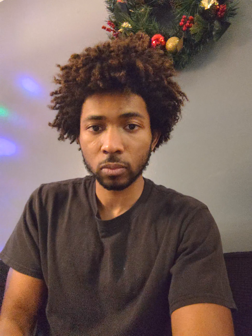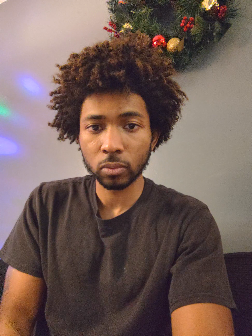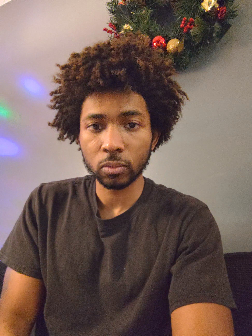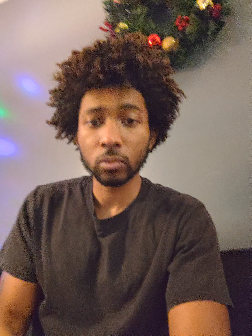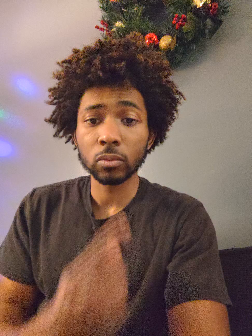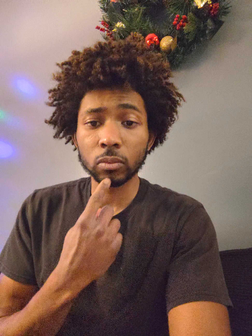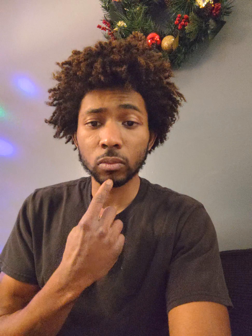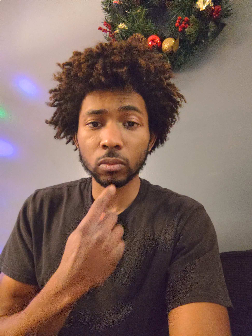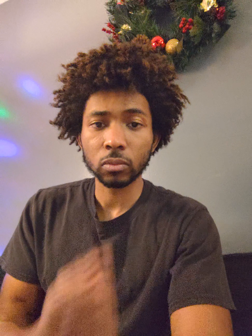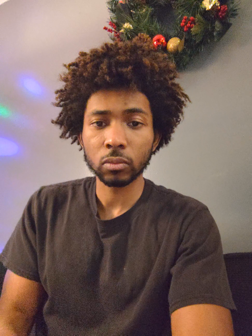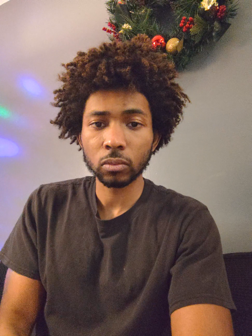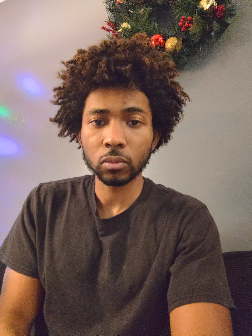say